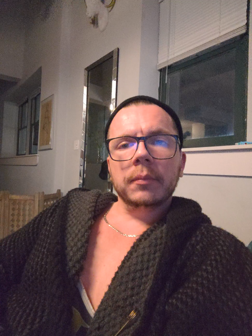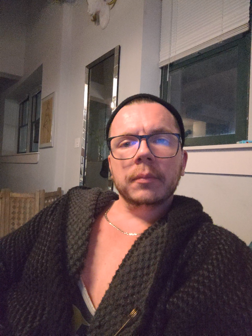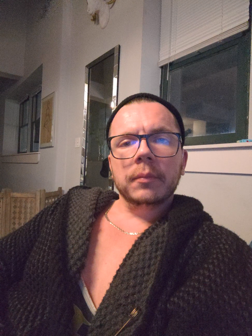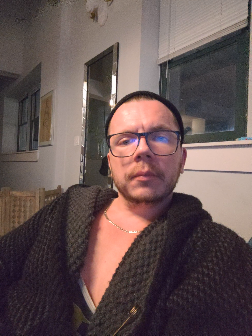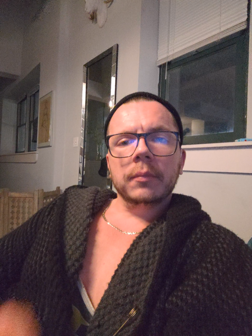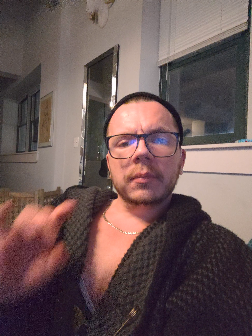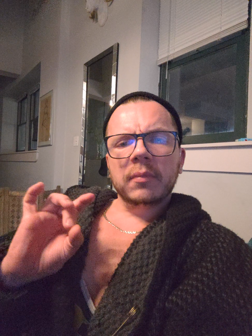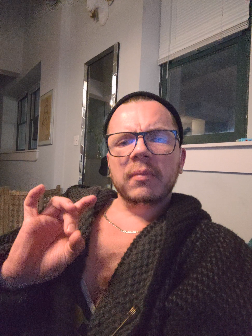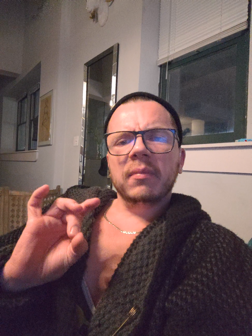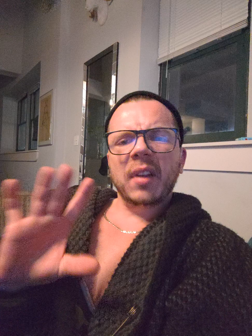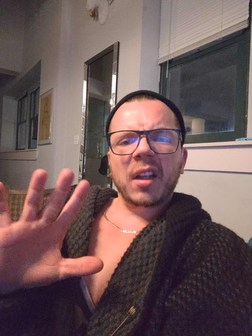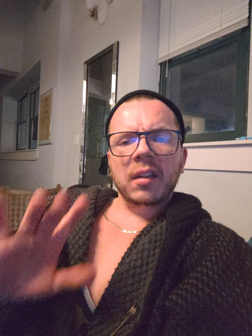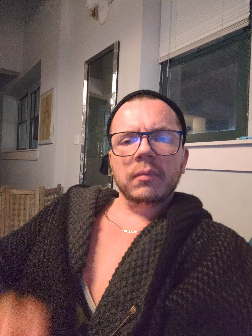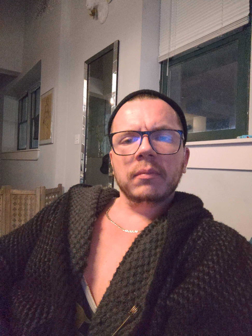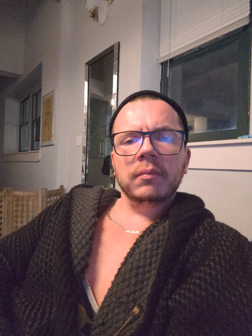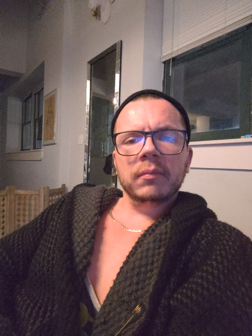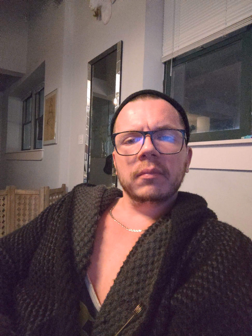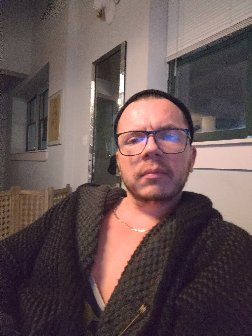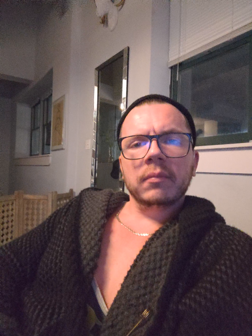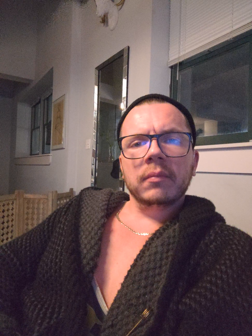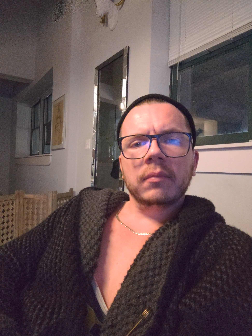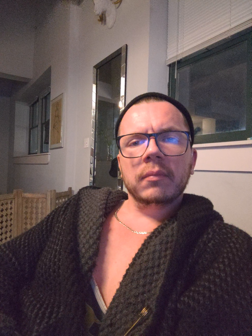yucky